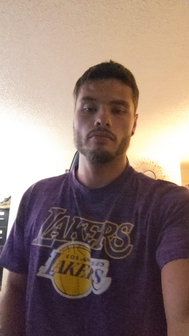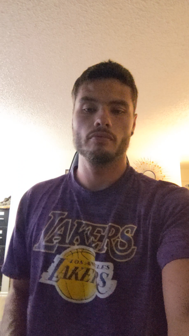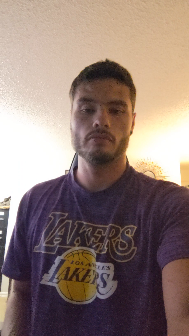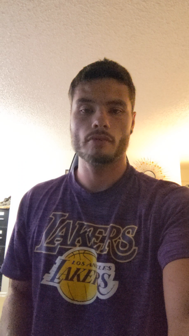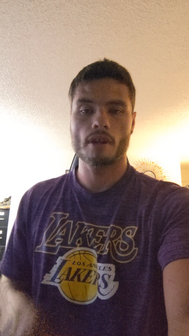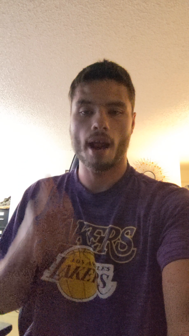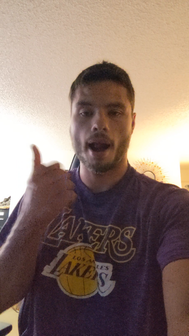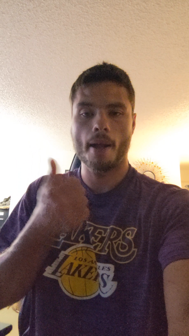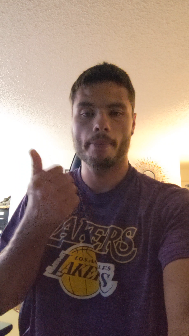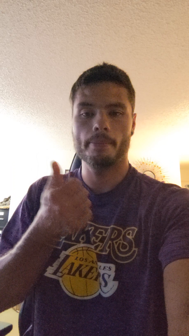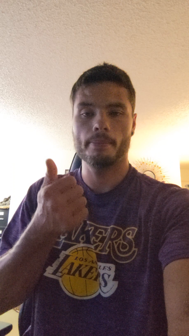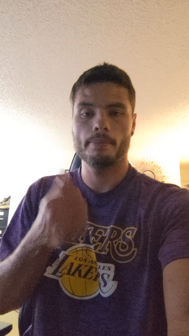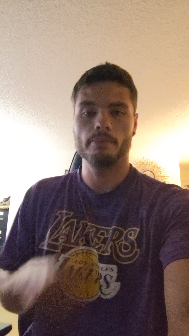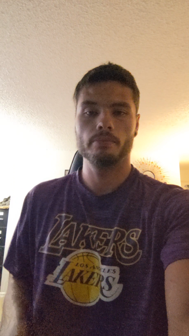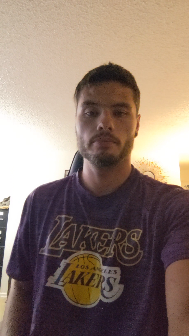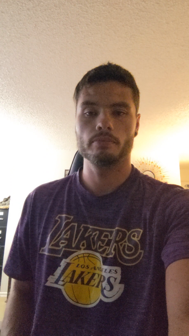help